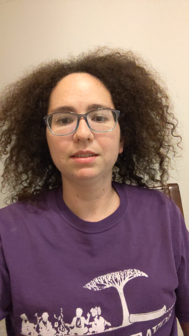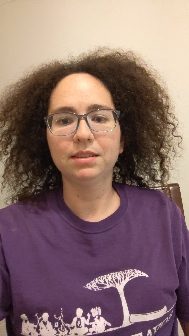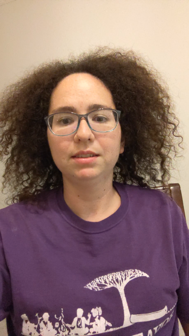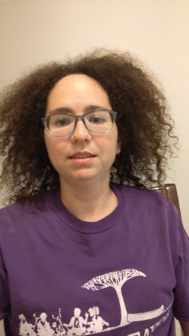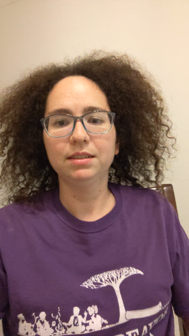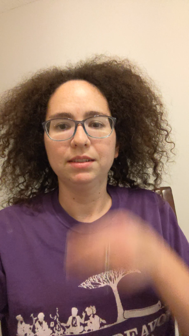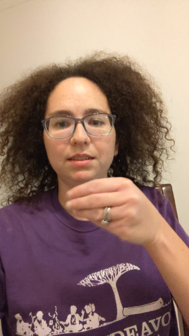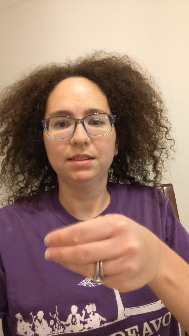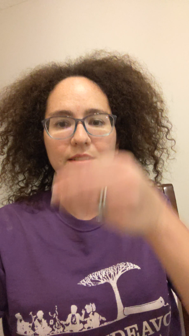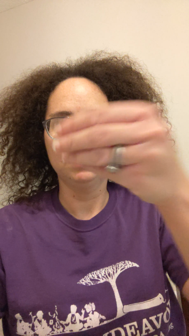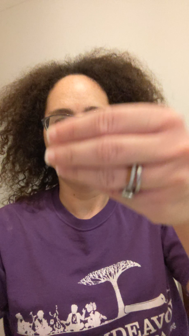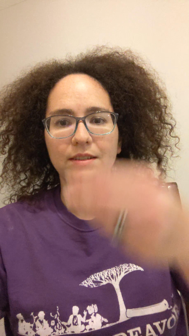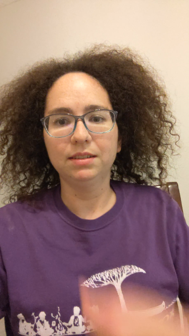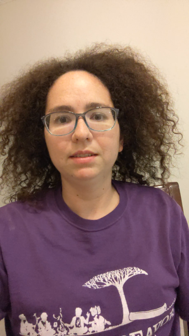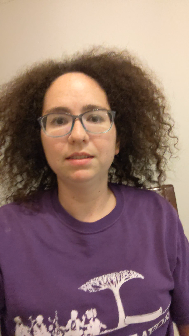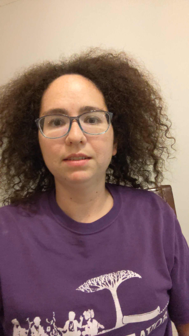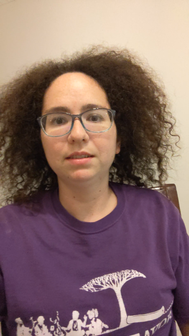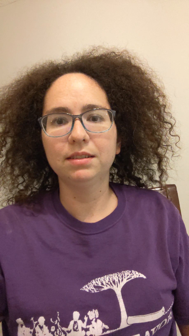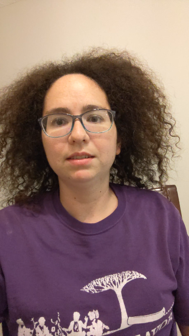buy